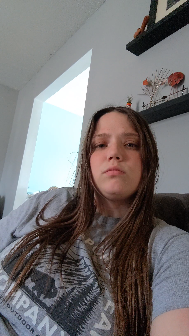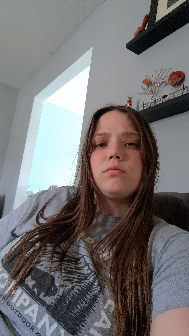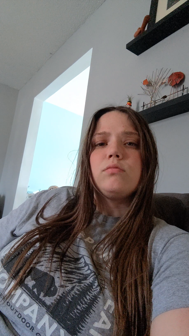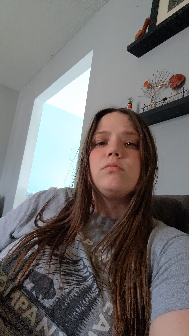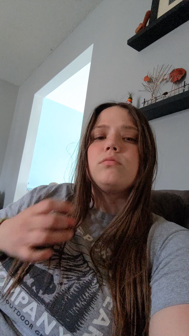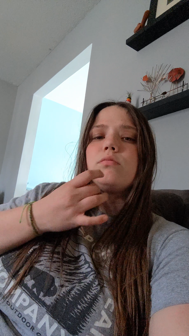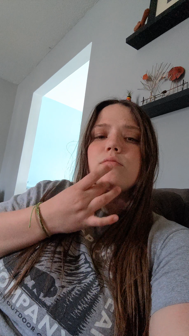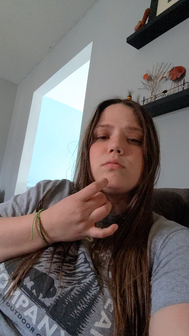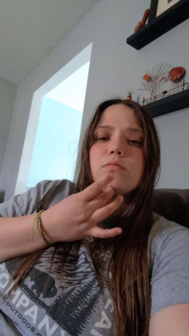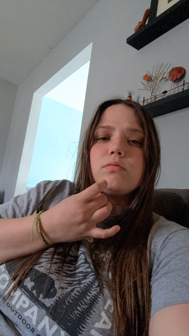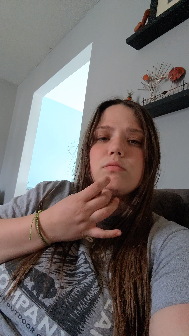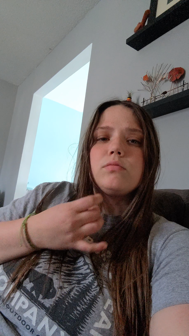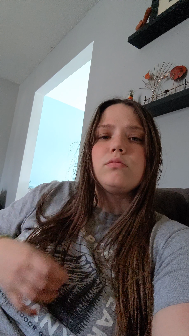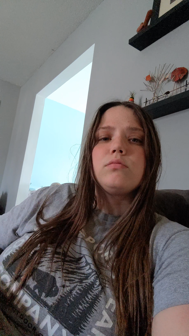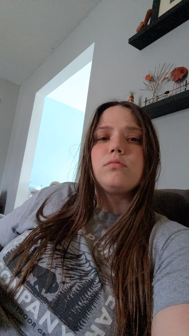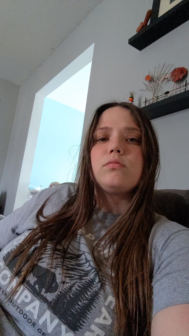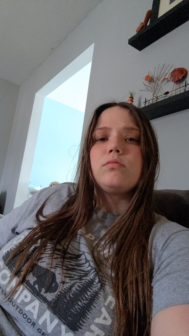light bulb